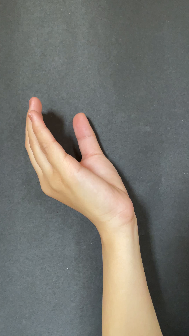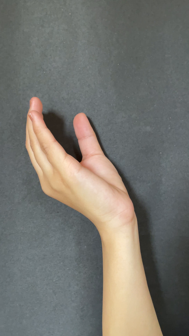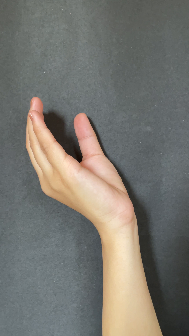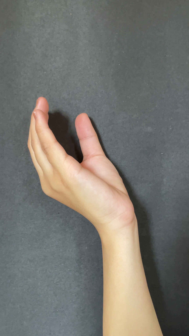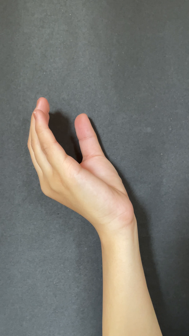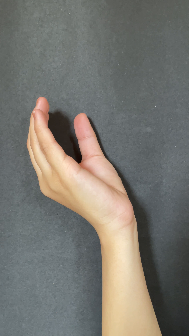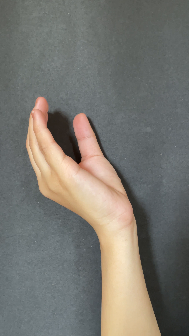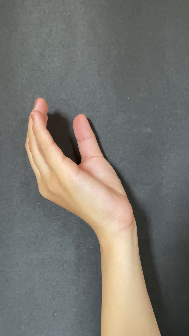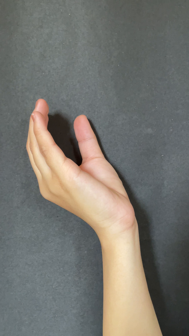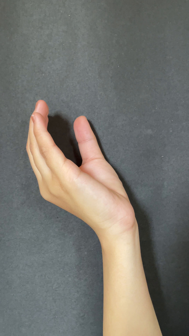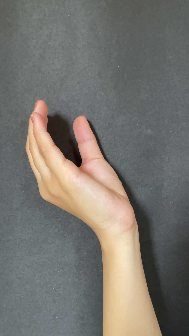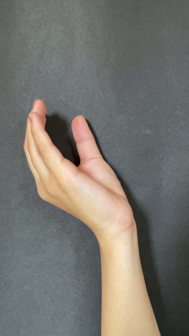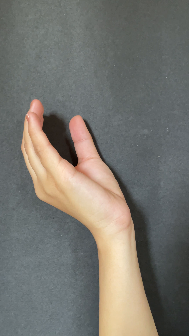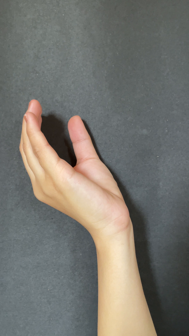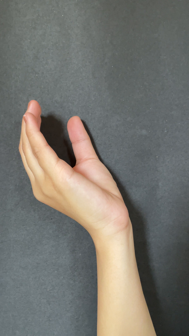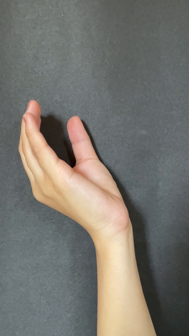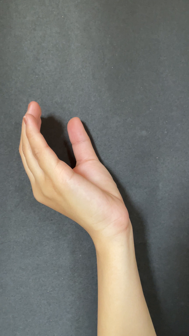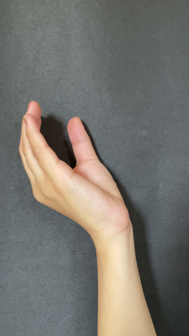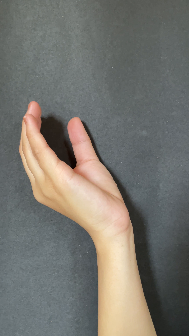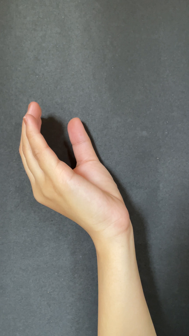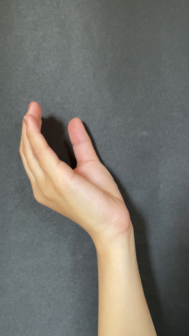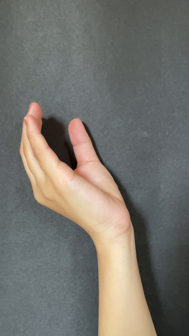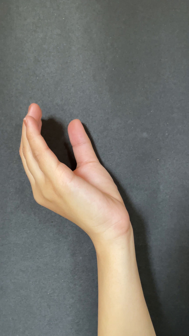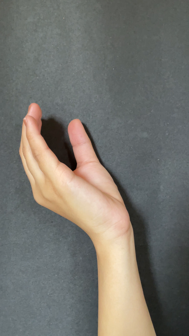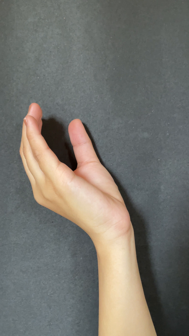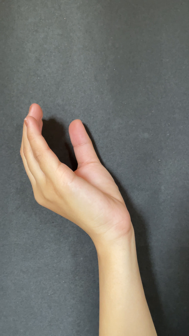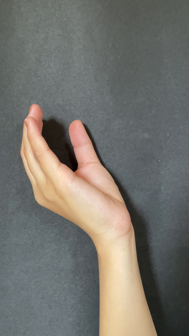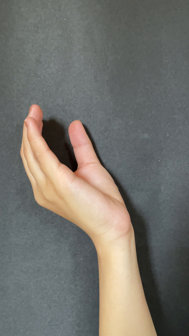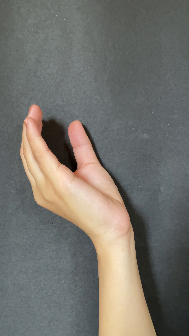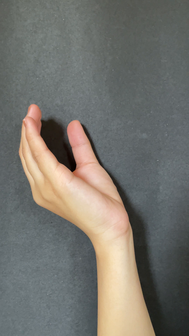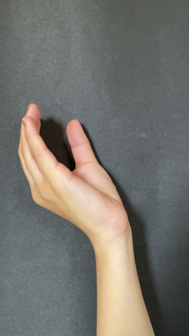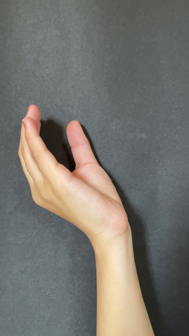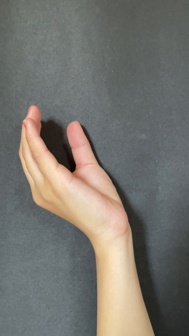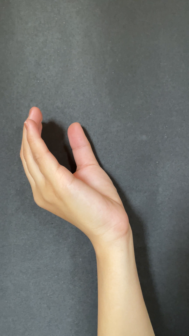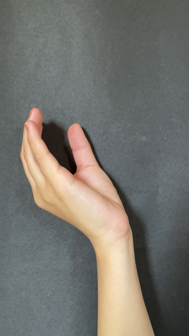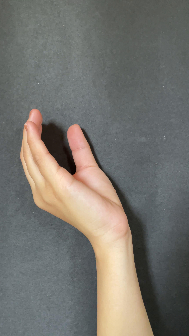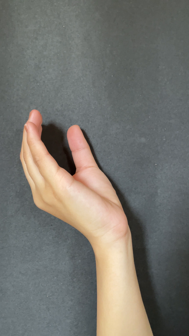य